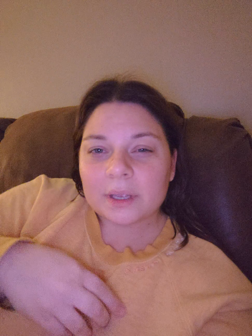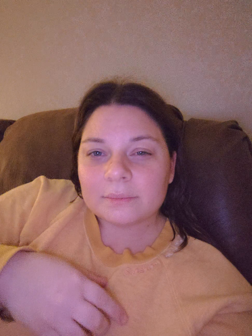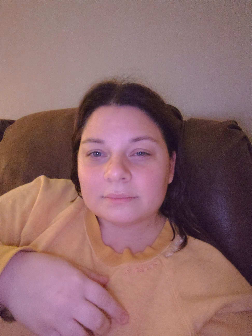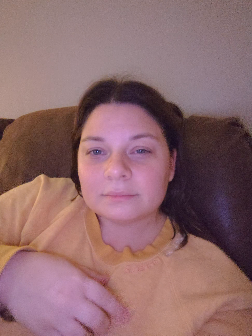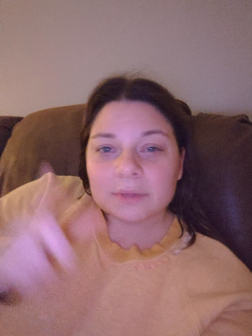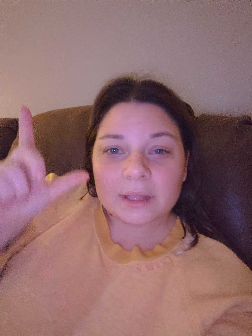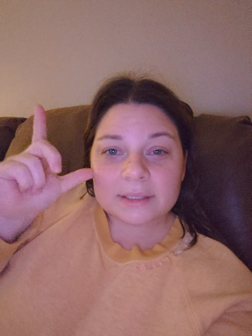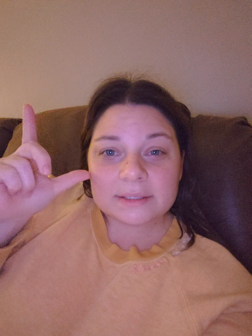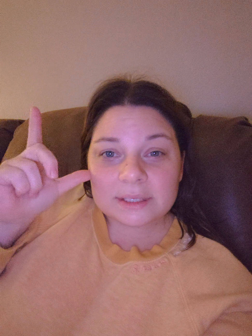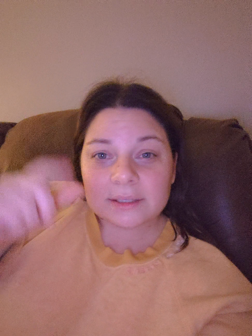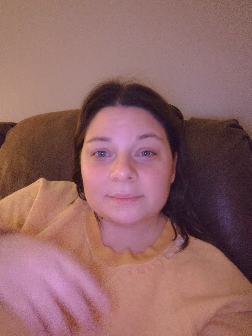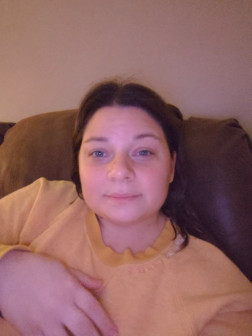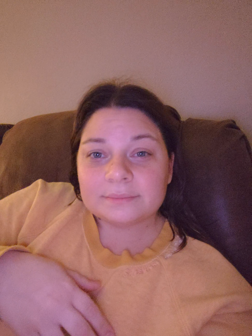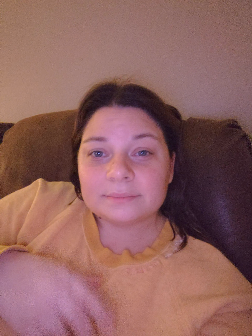listen